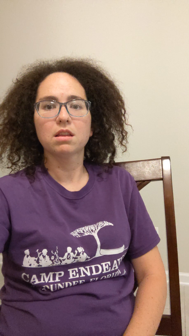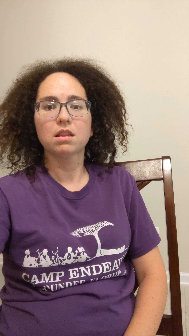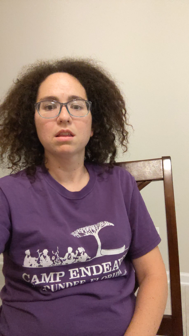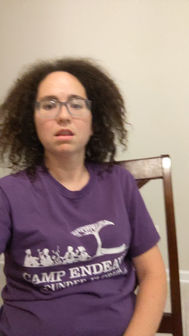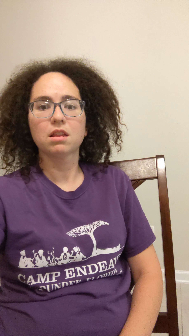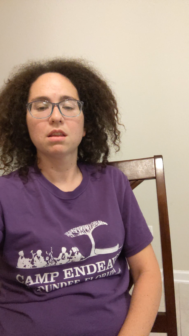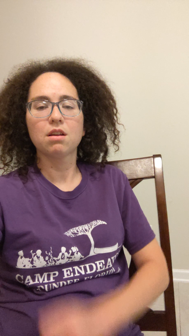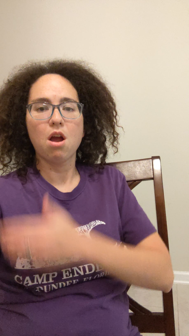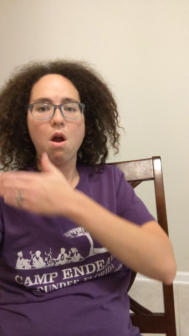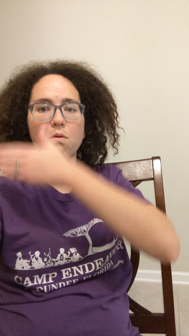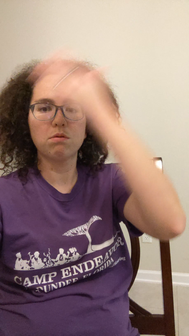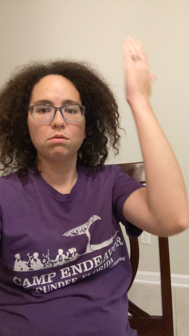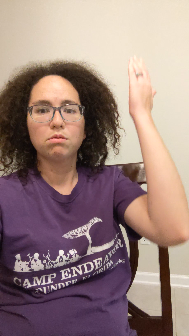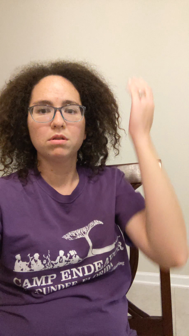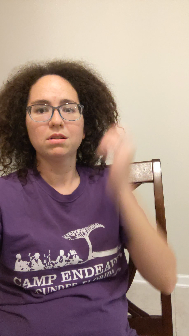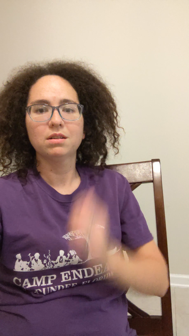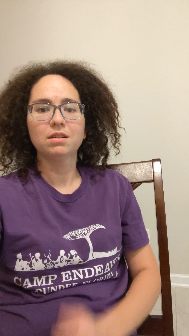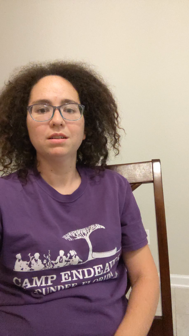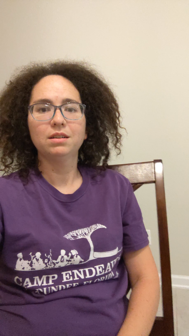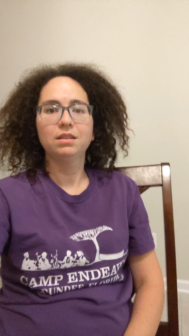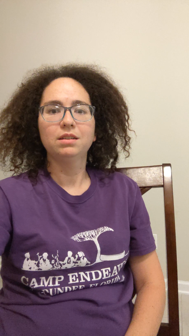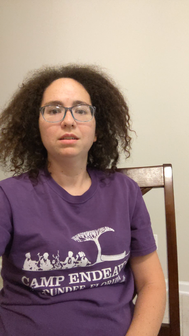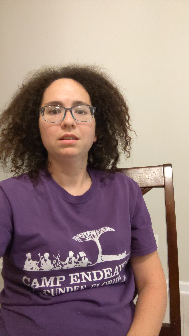all gone